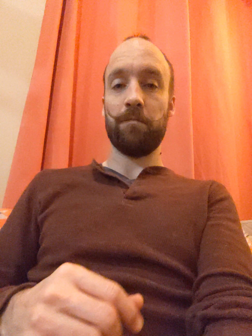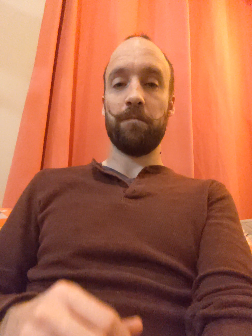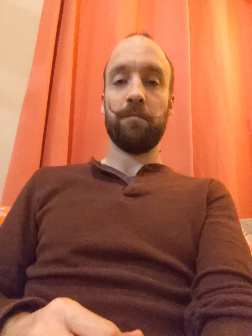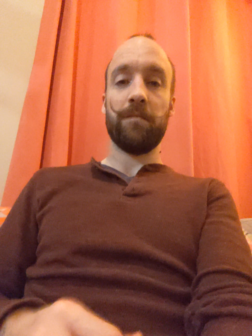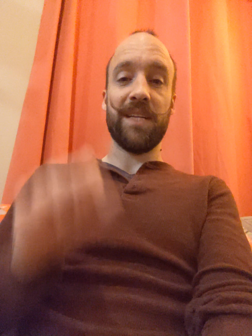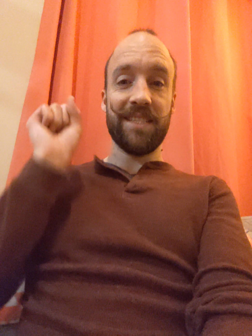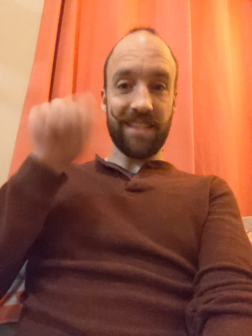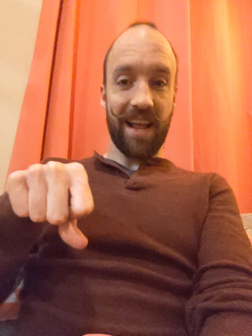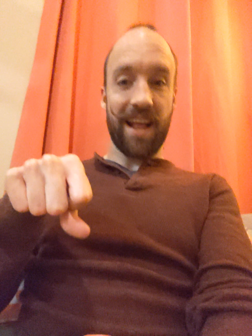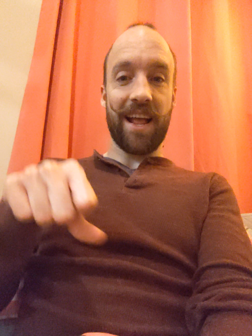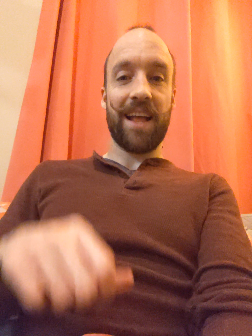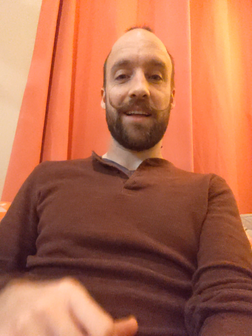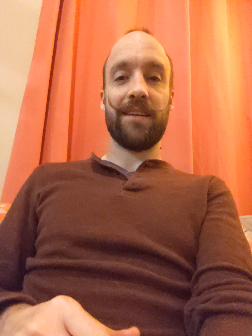can